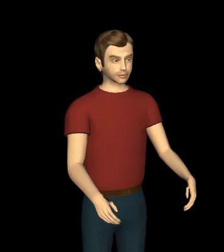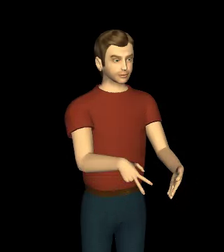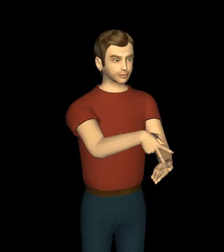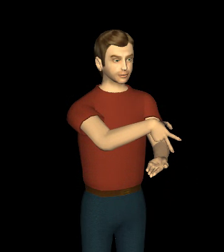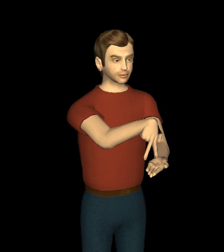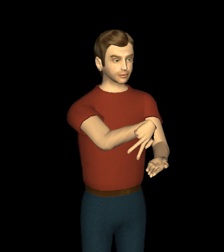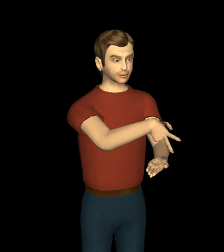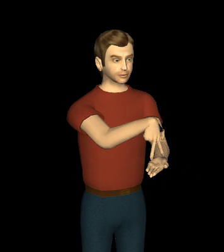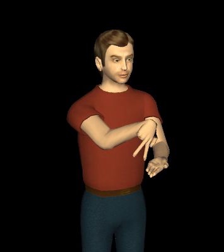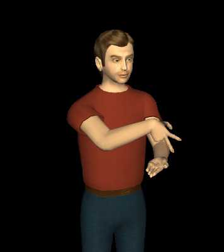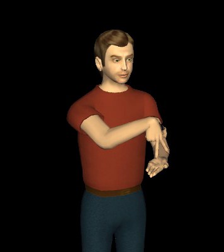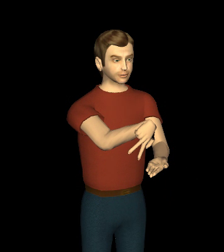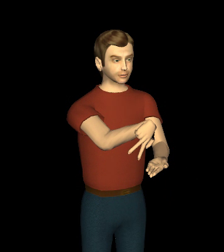رقص